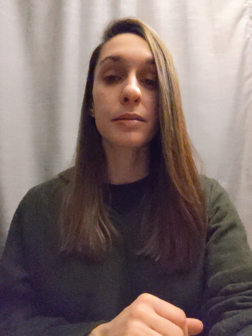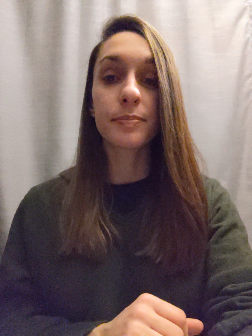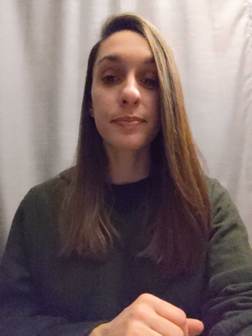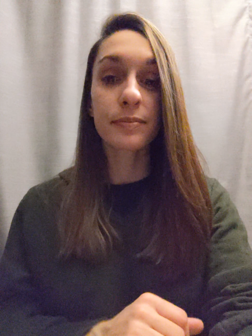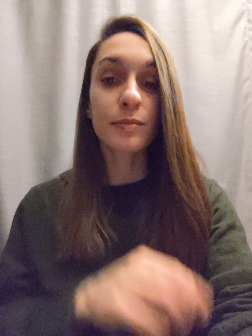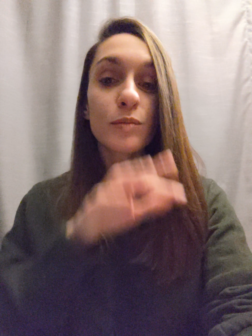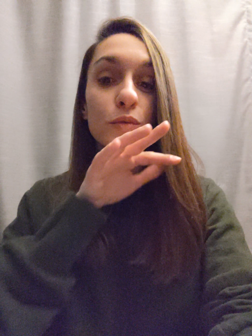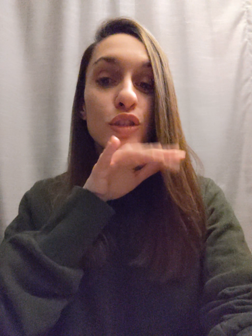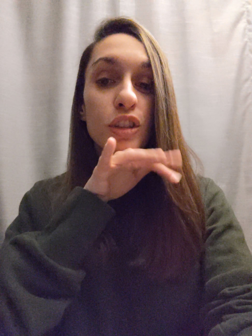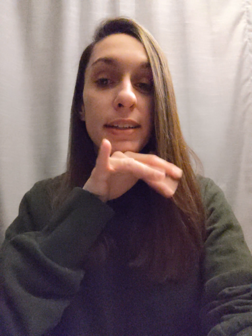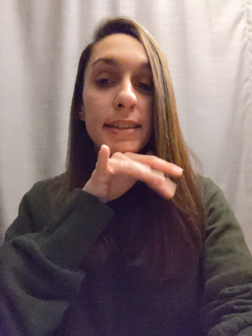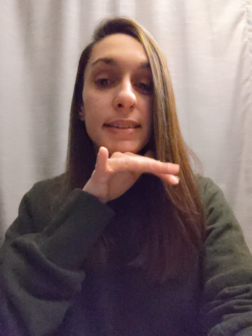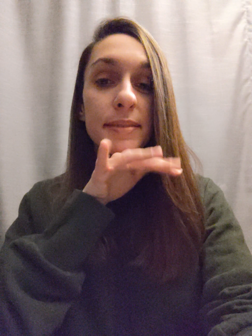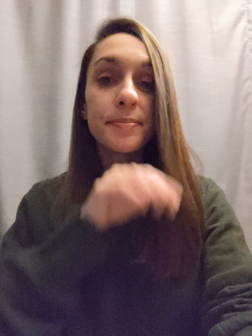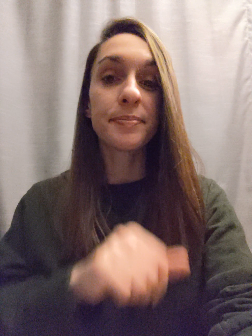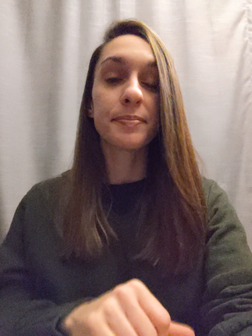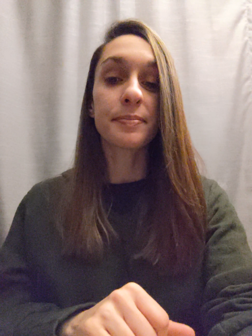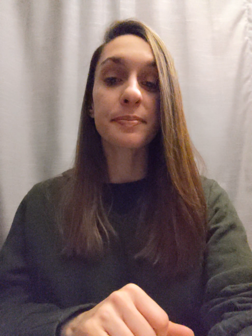dirty